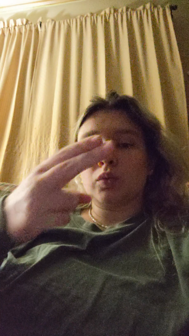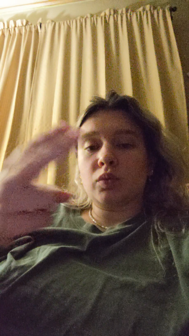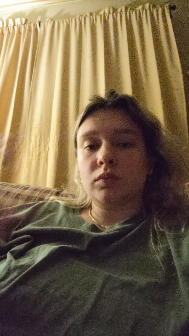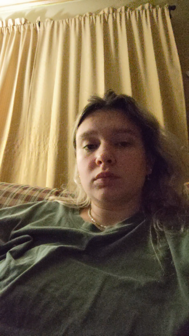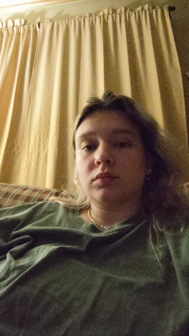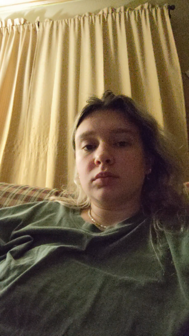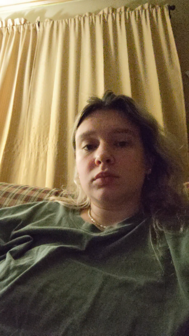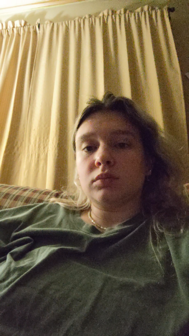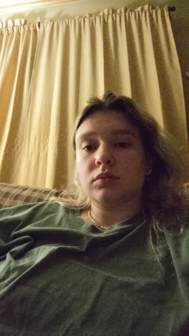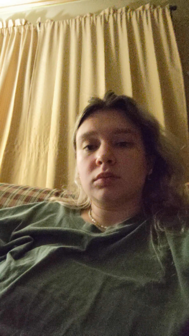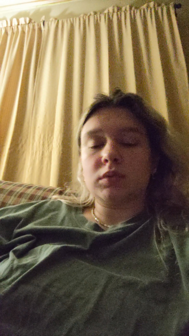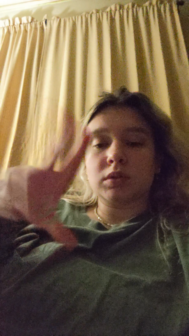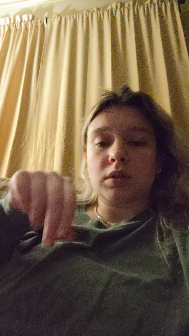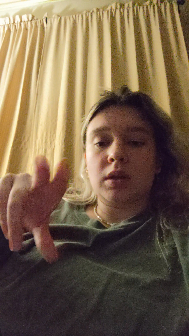diaper